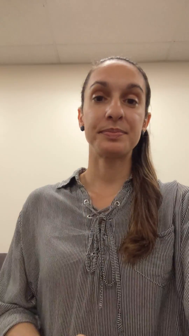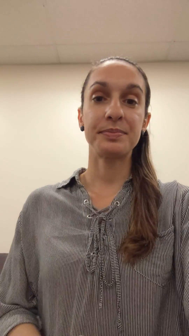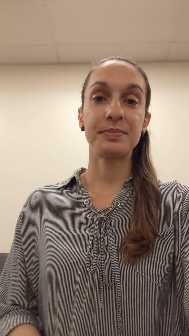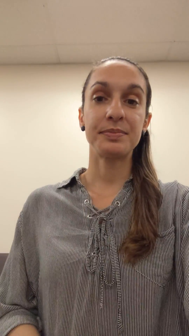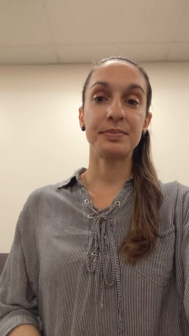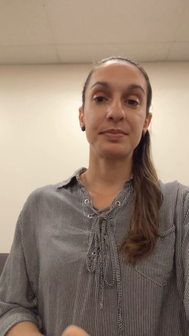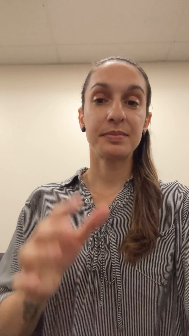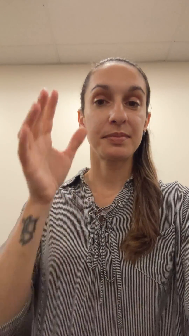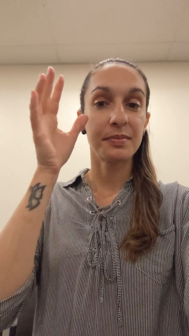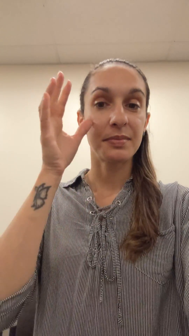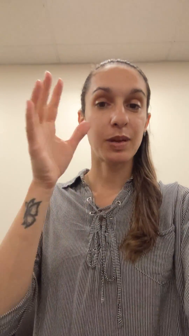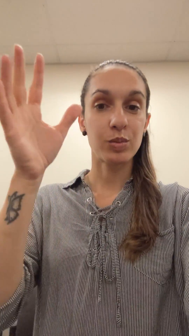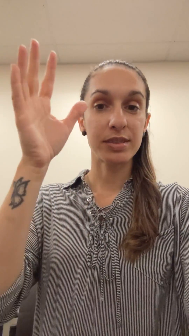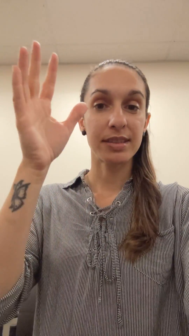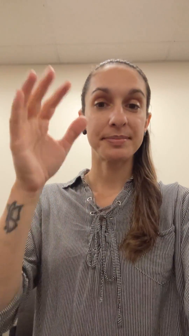moose